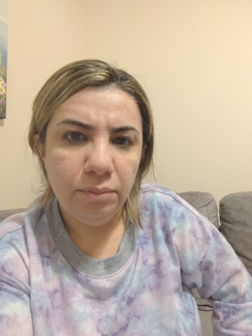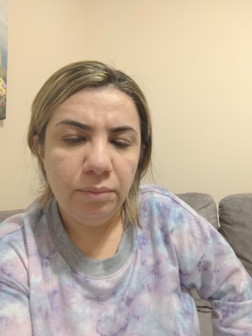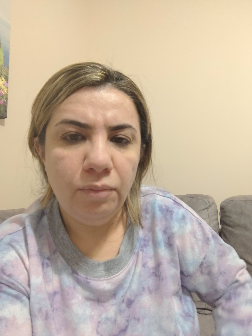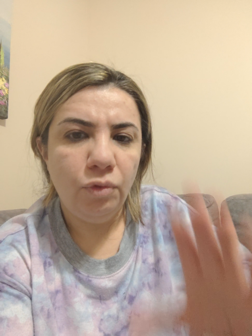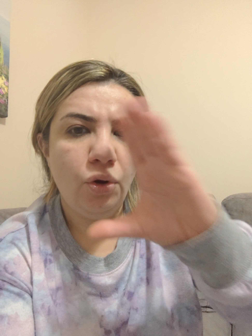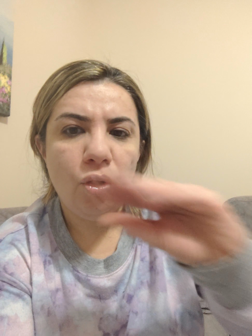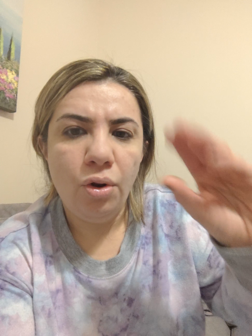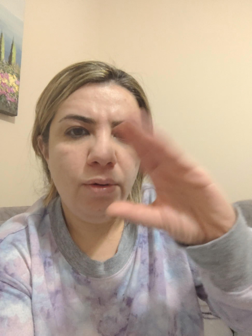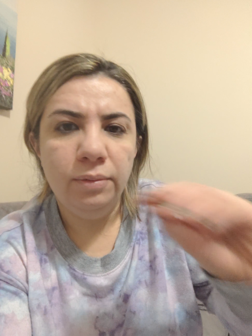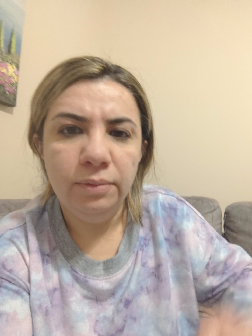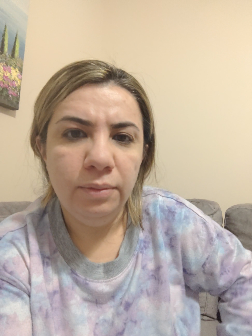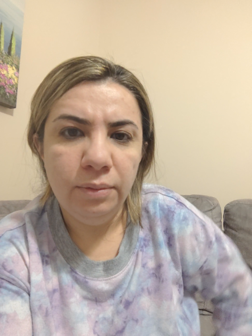story